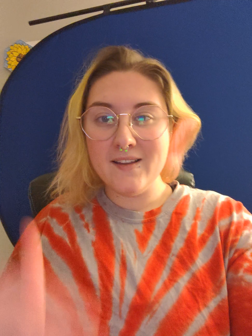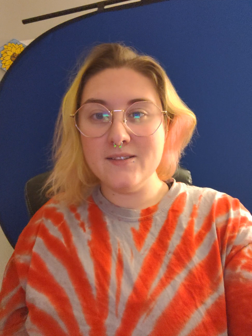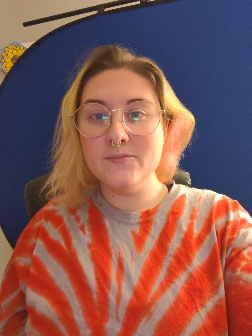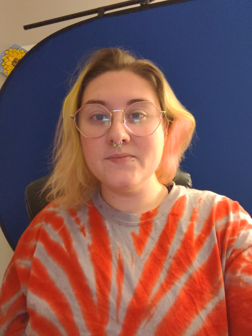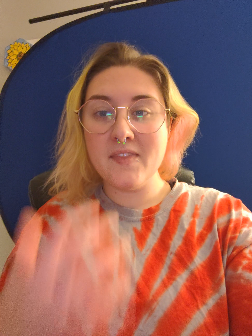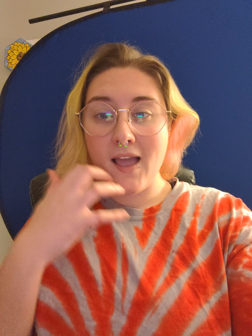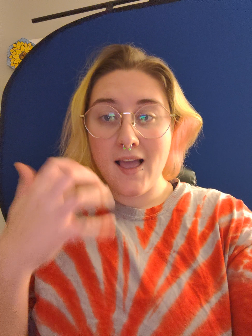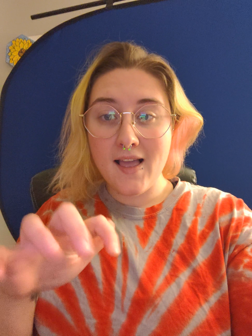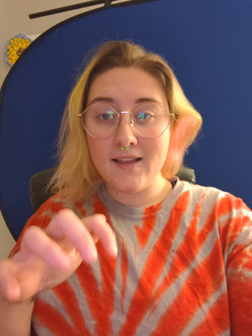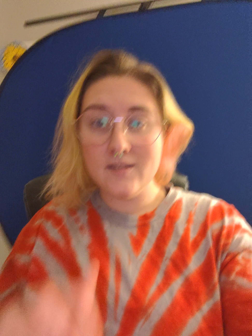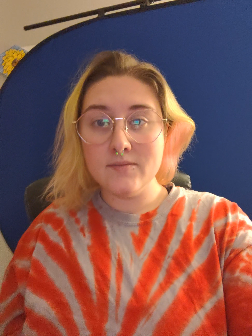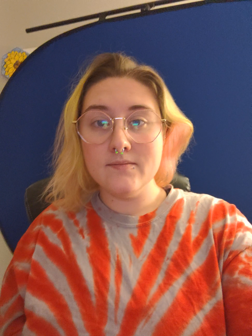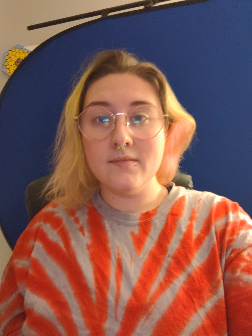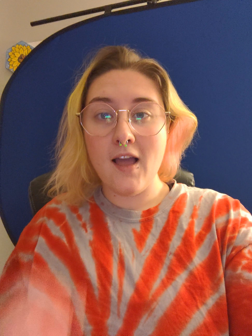hot